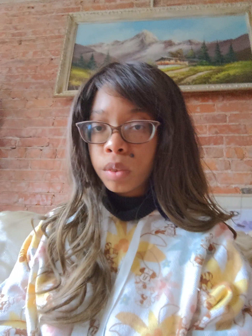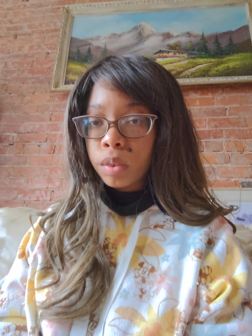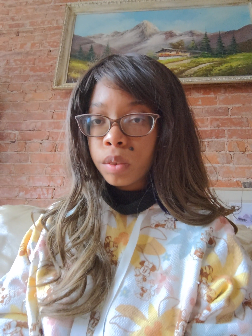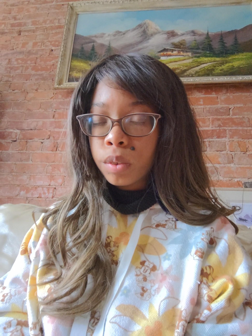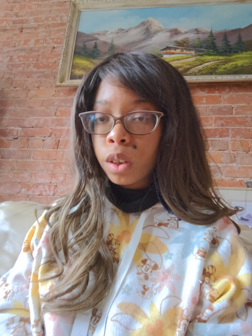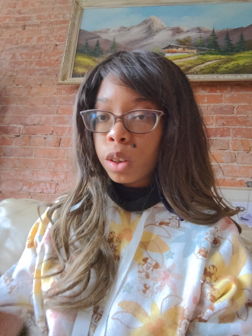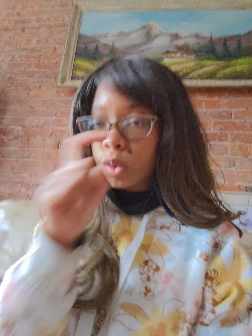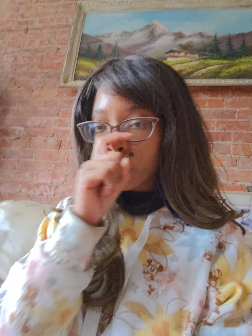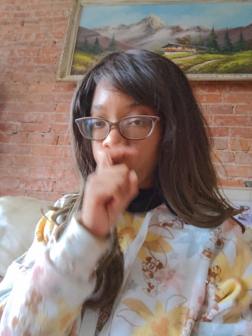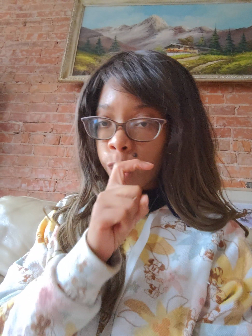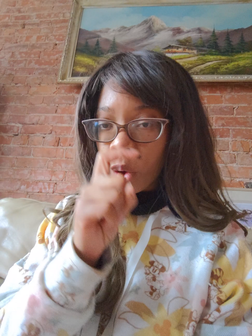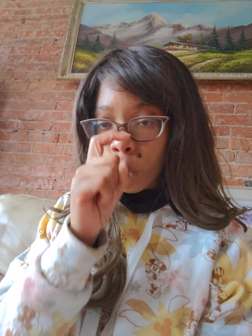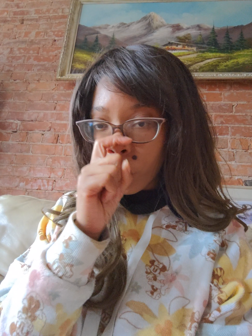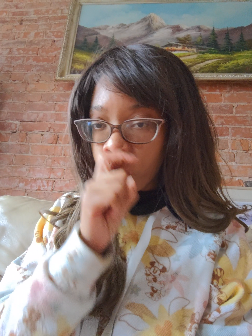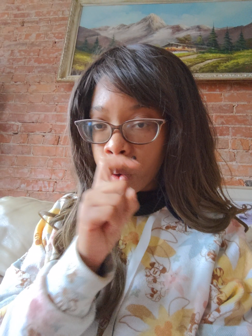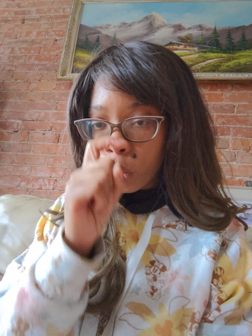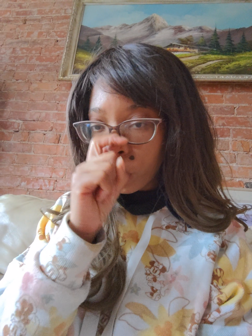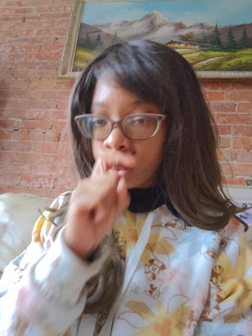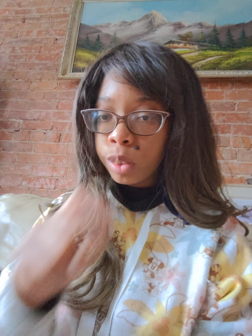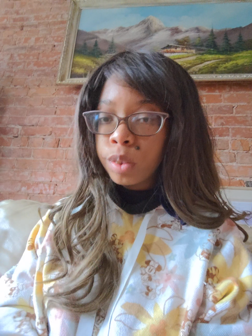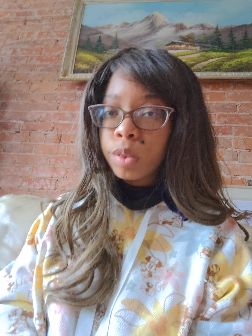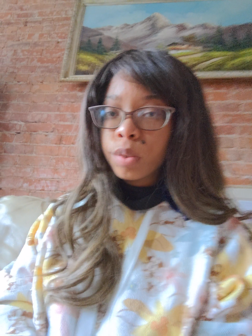doll